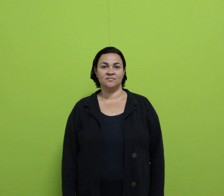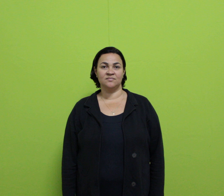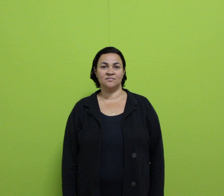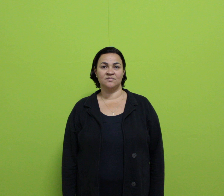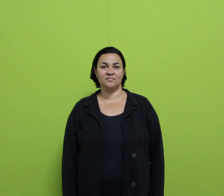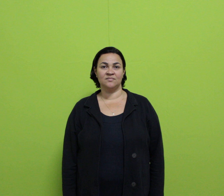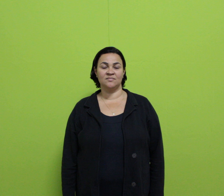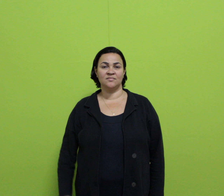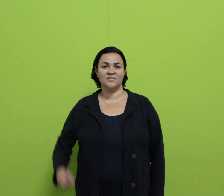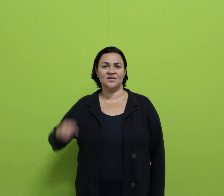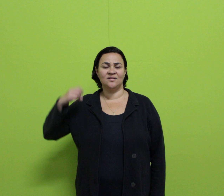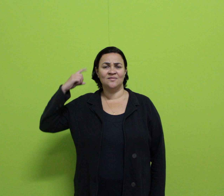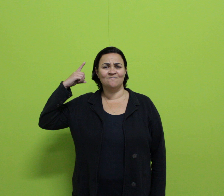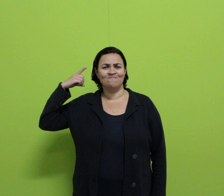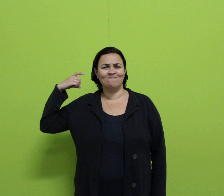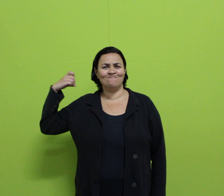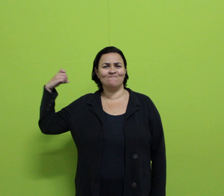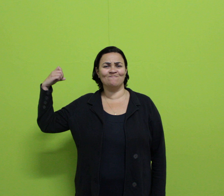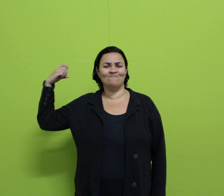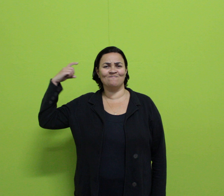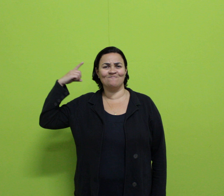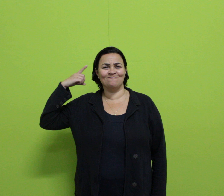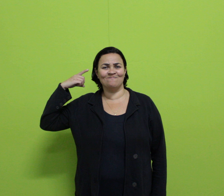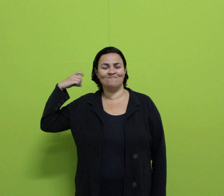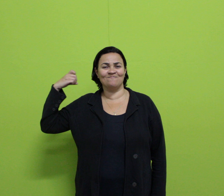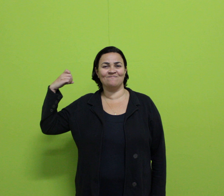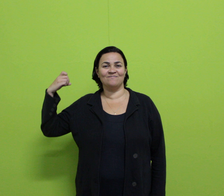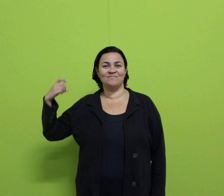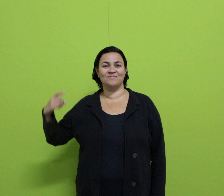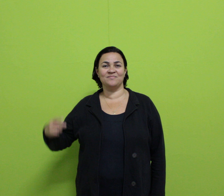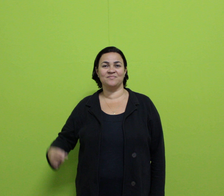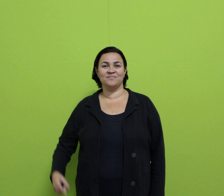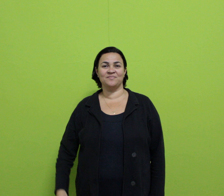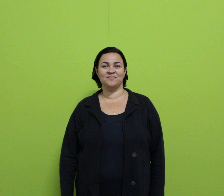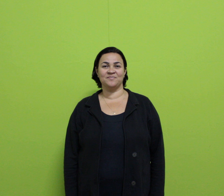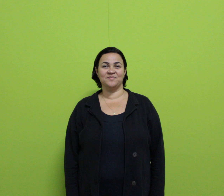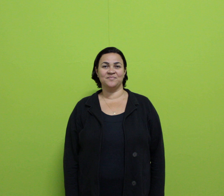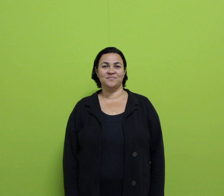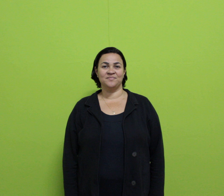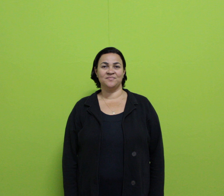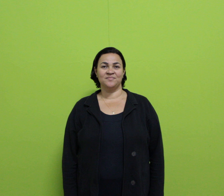barulho